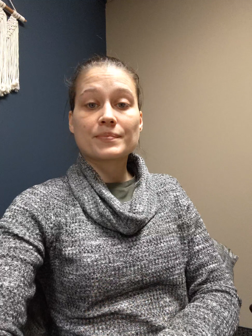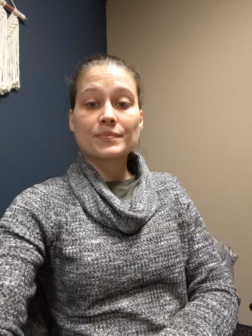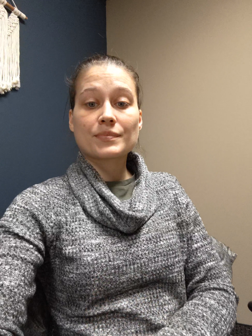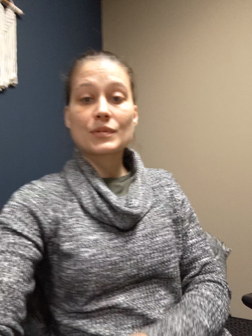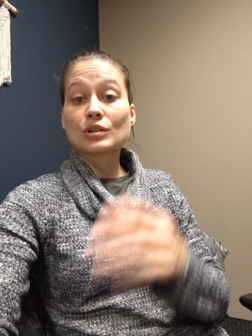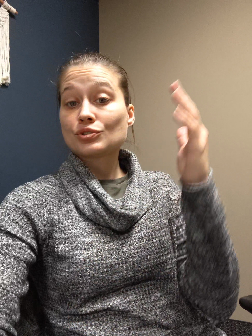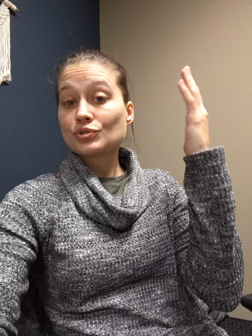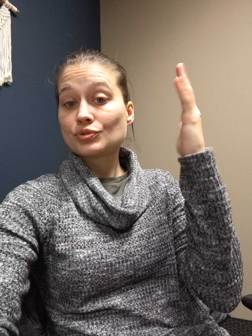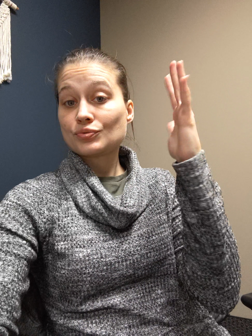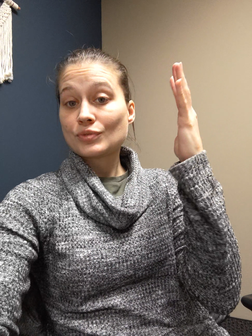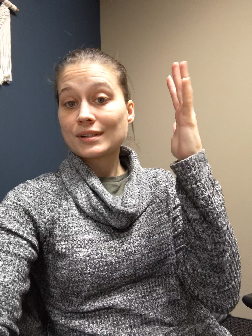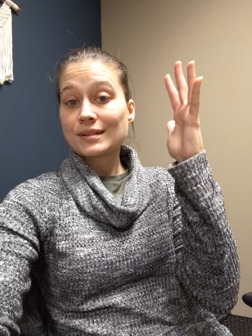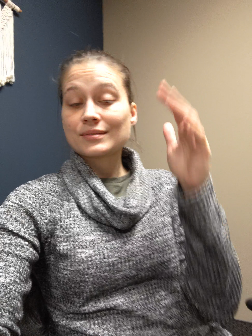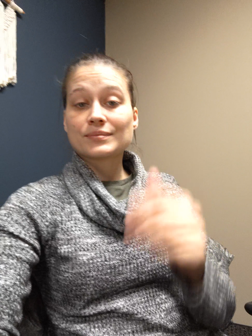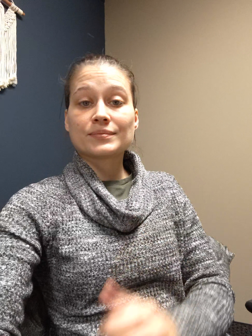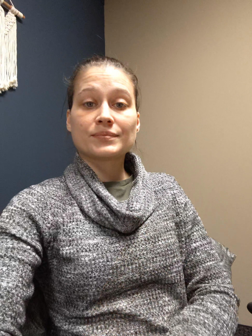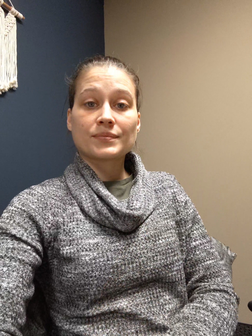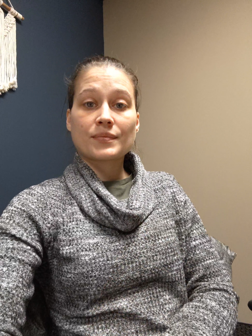tree